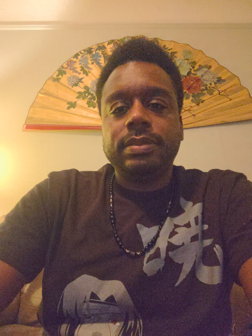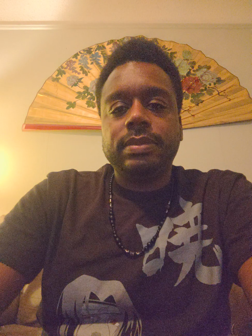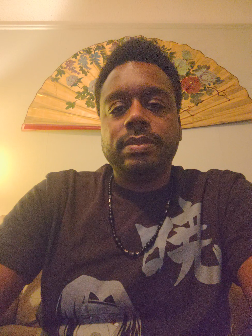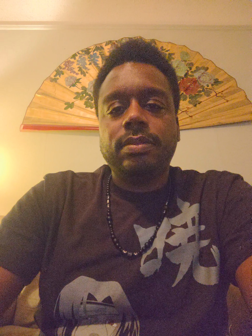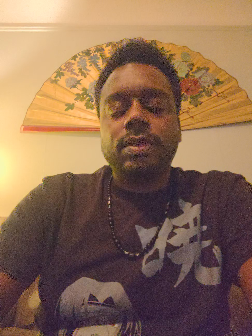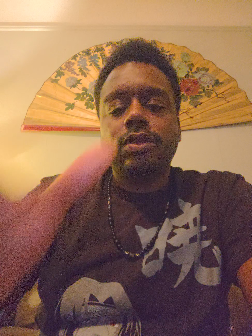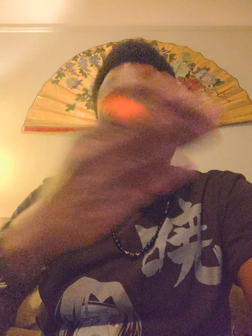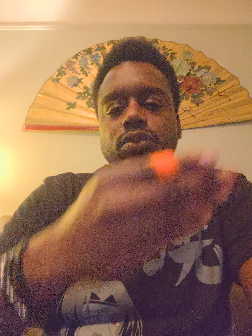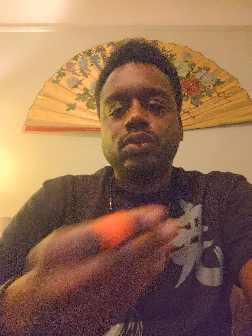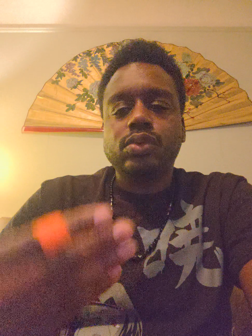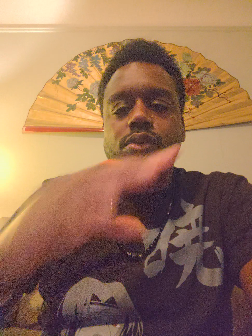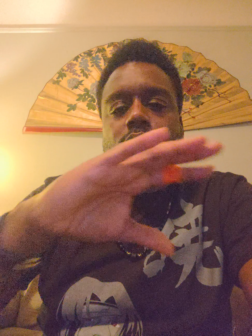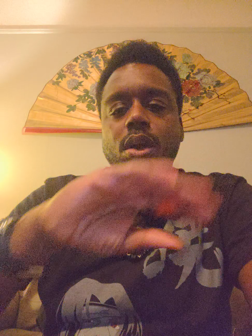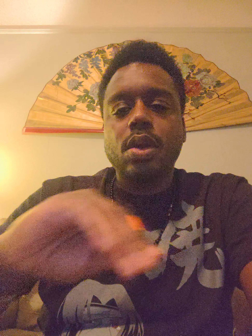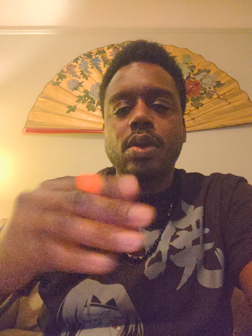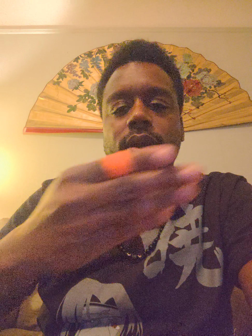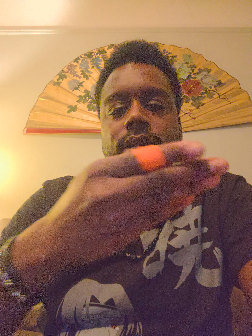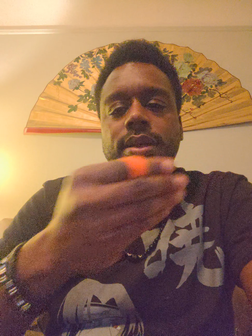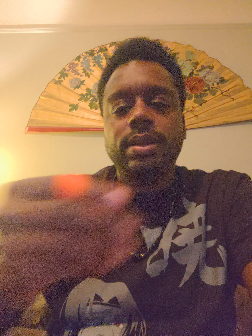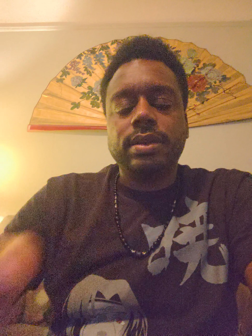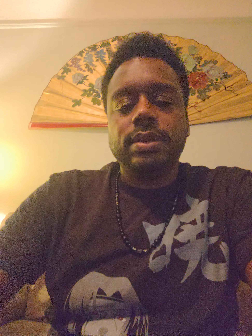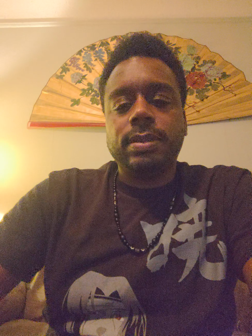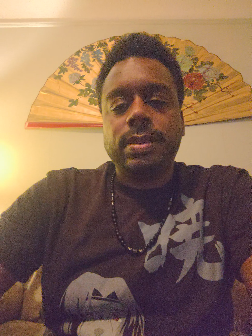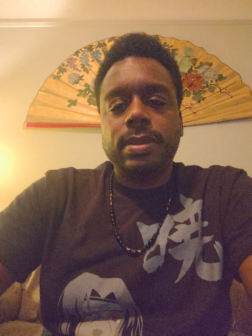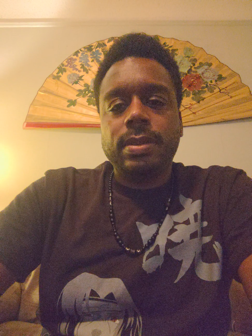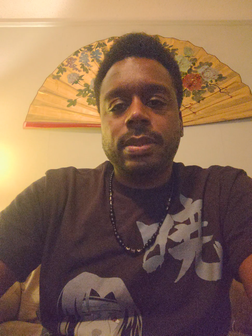story